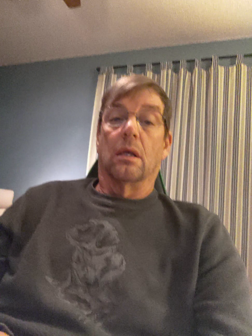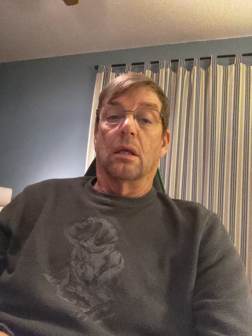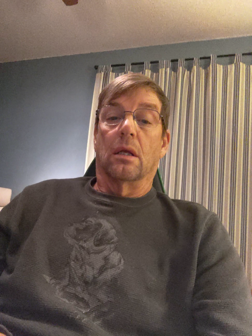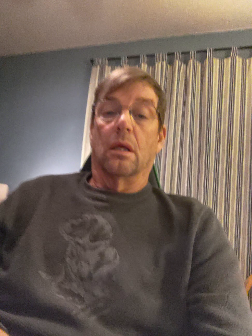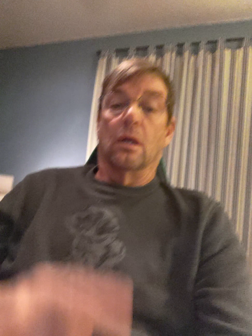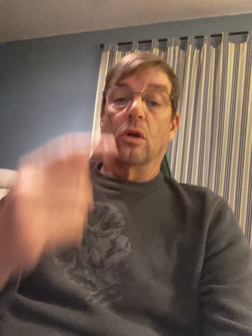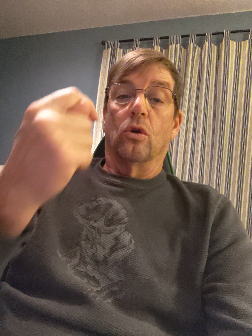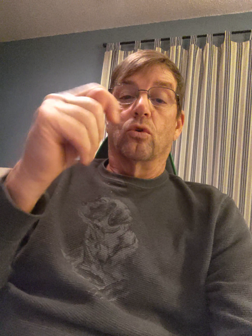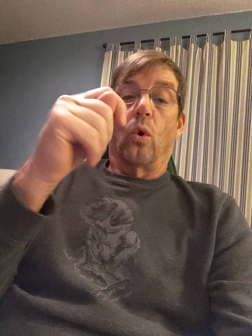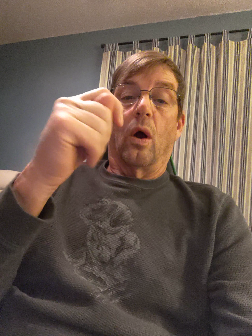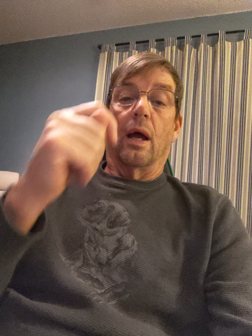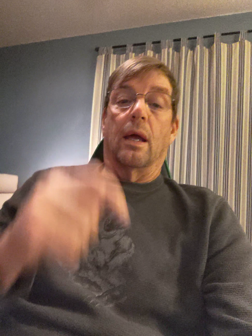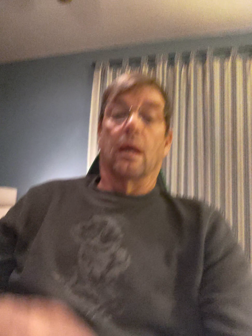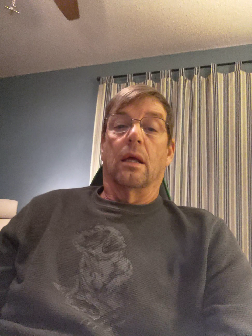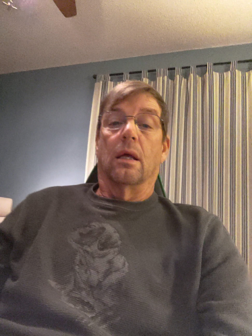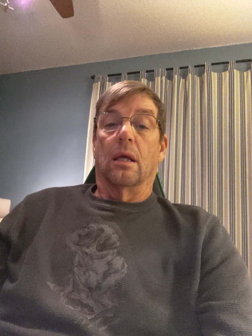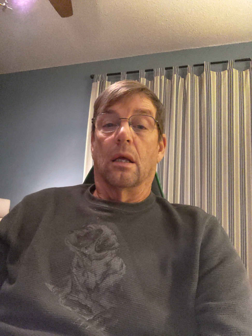toy